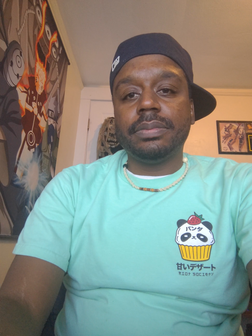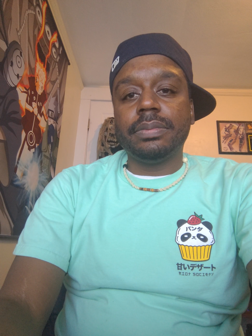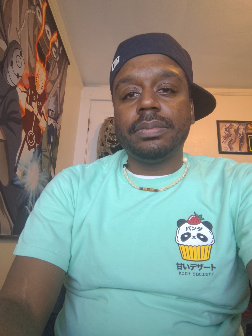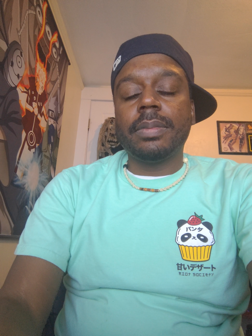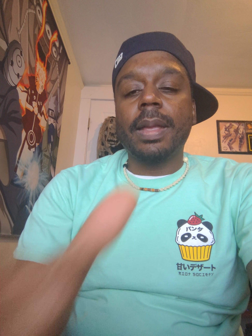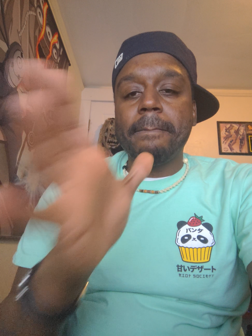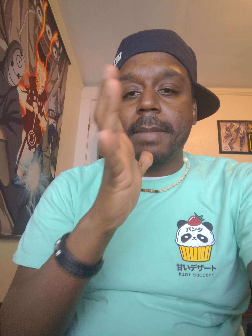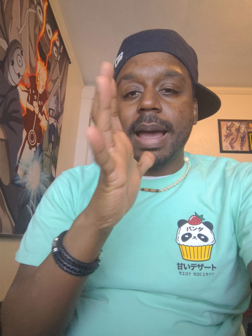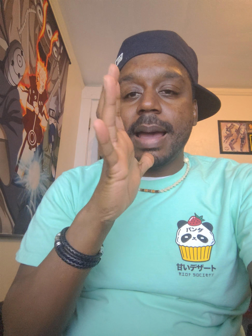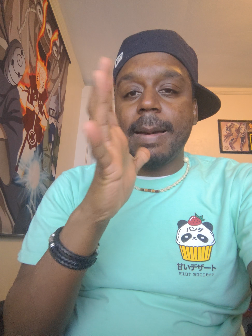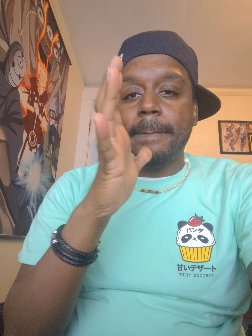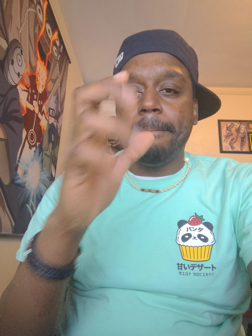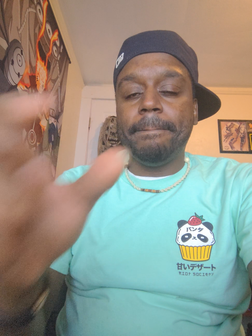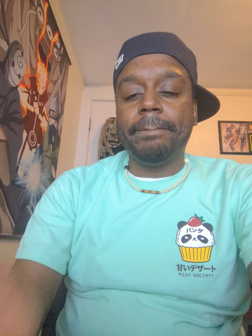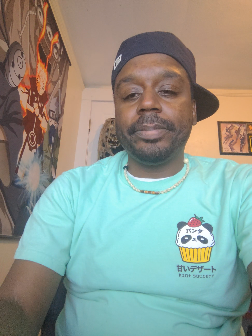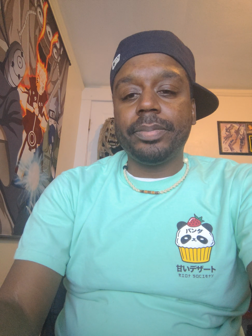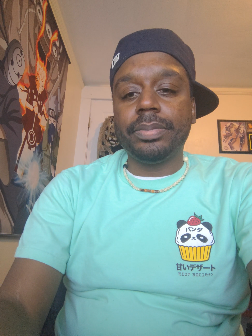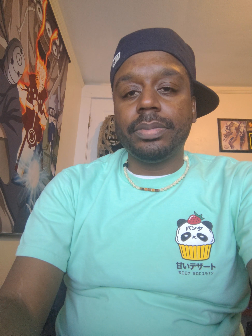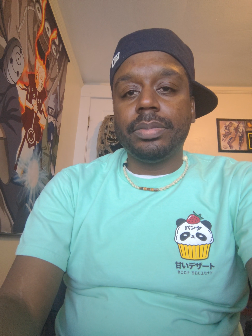mom